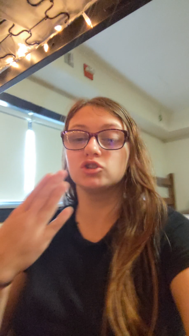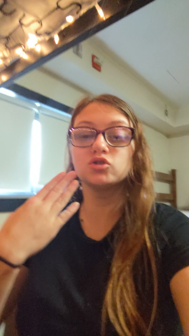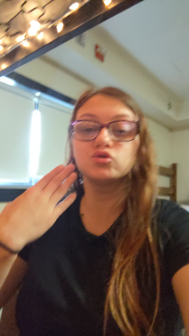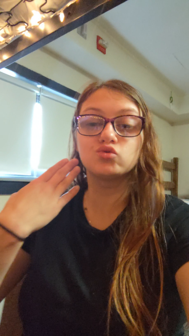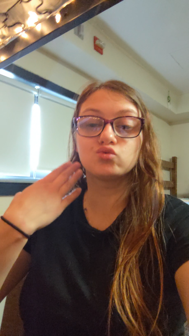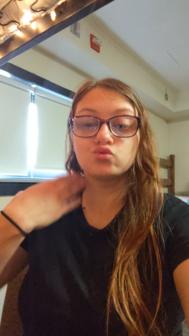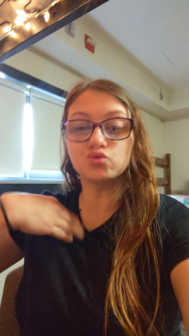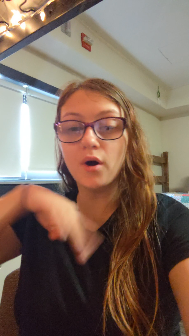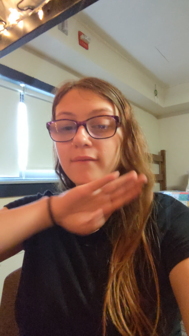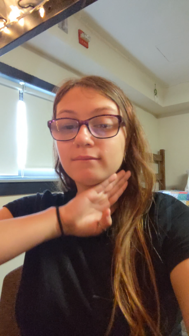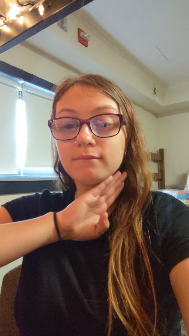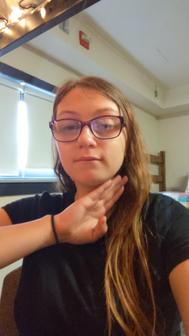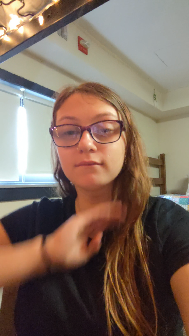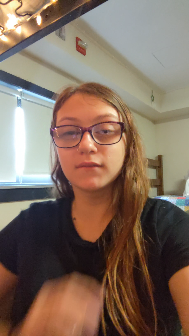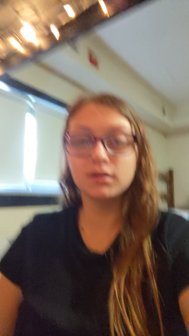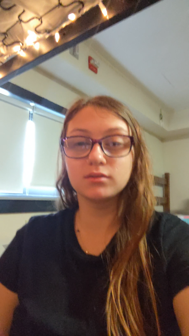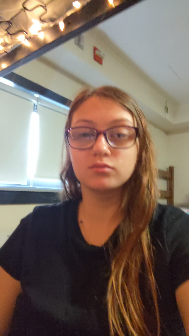scarf